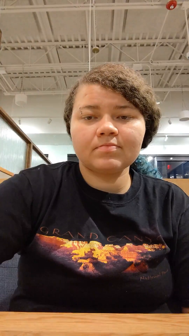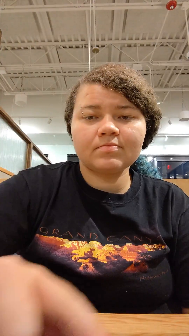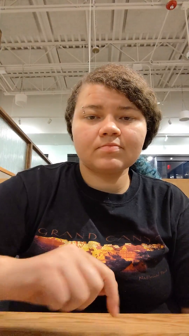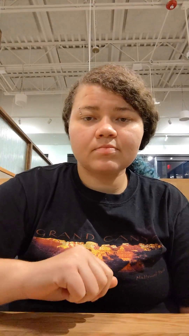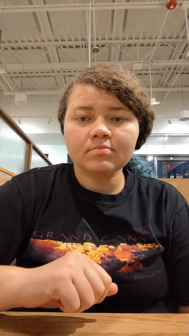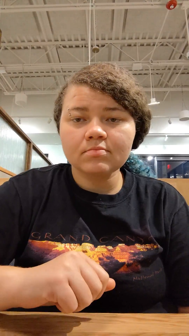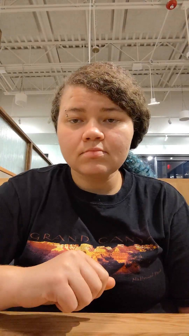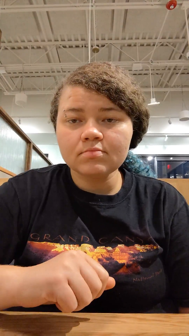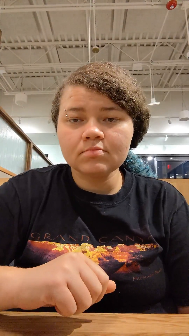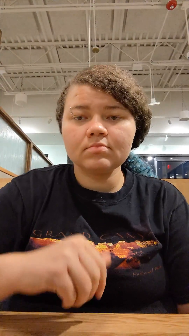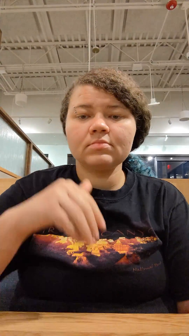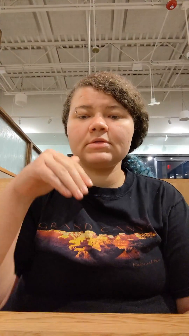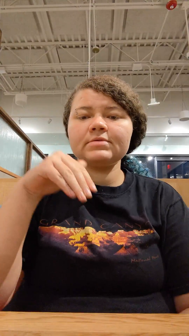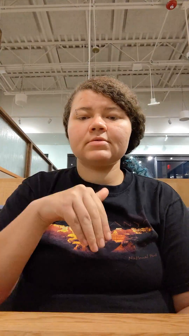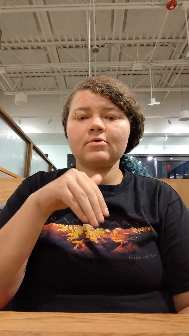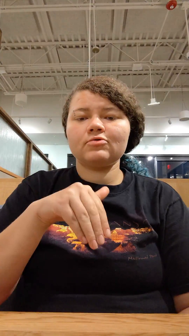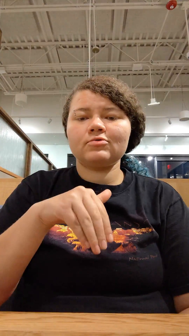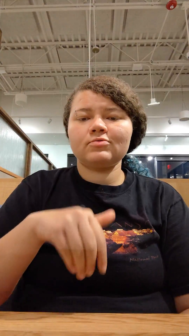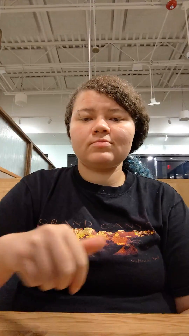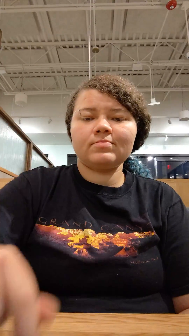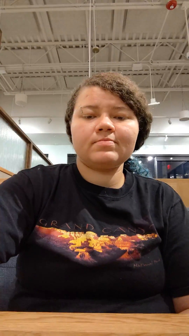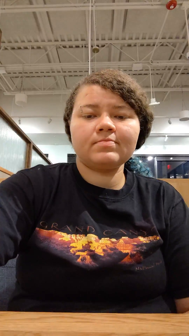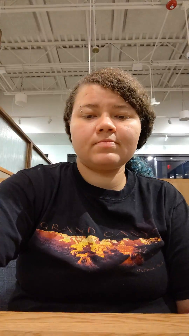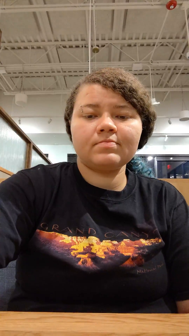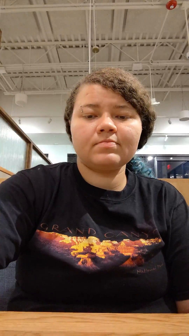doctor